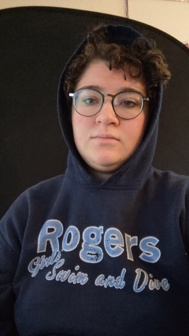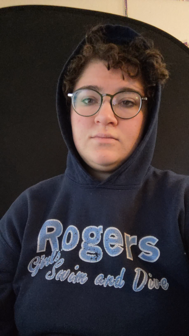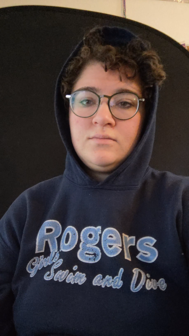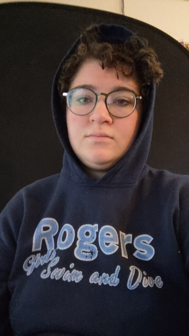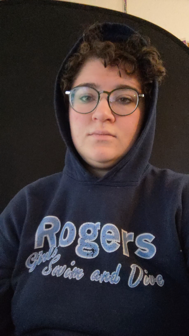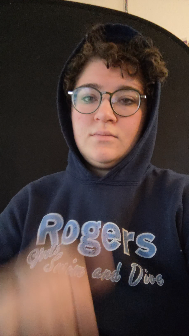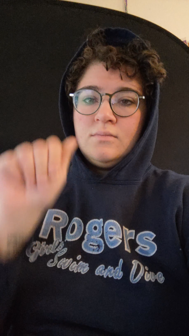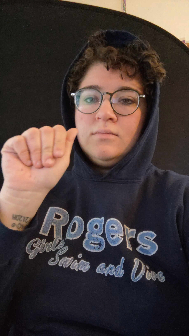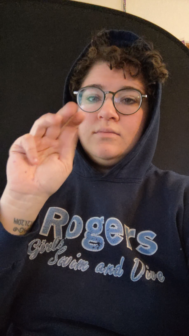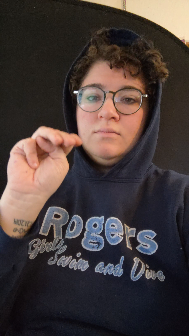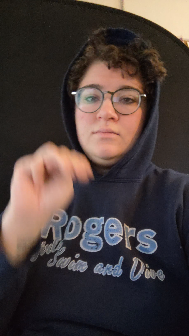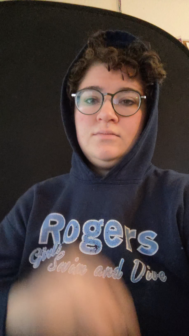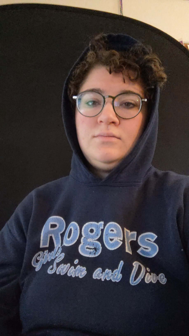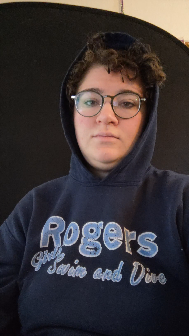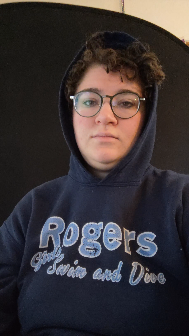am